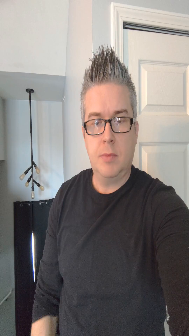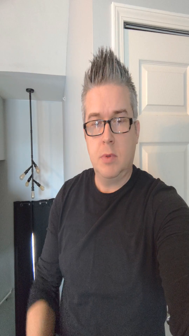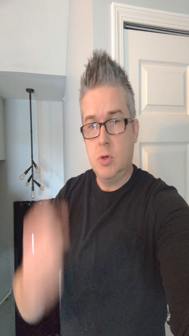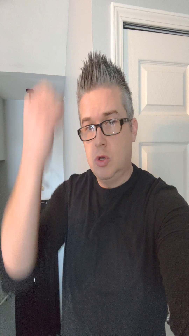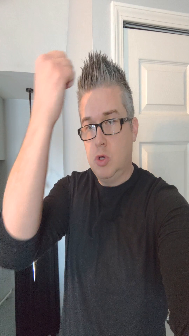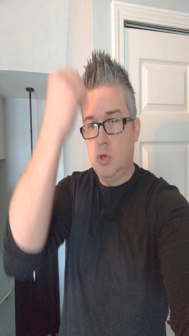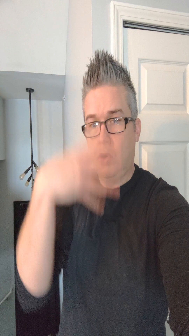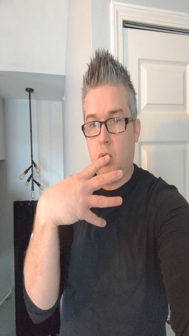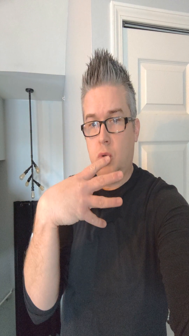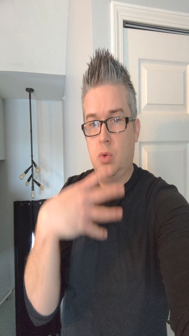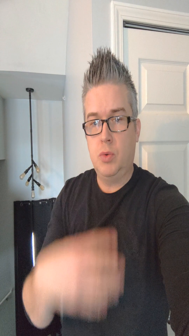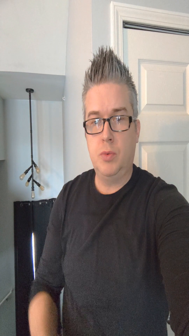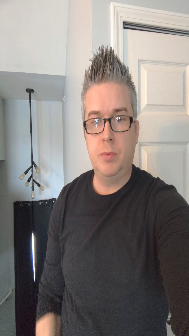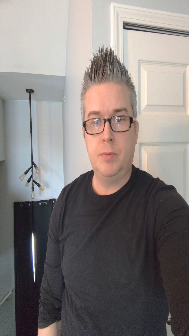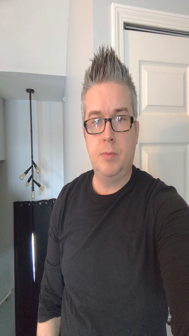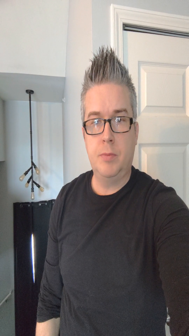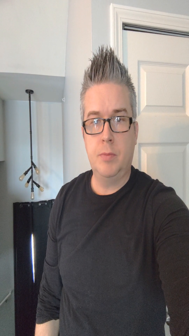shower